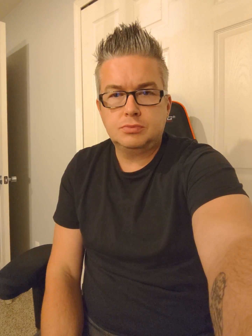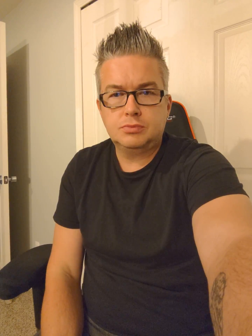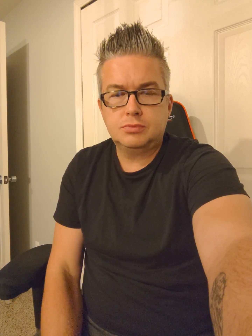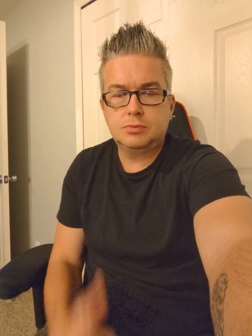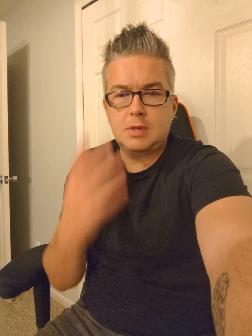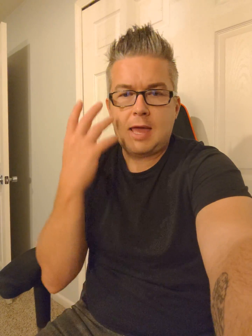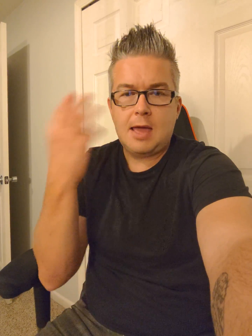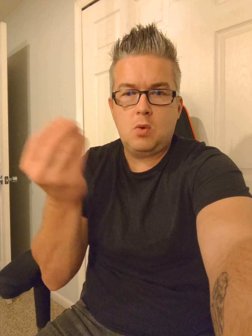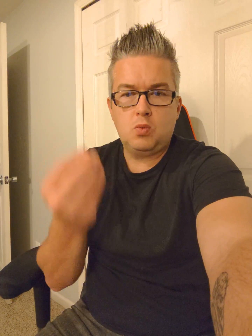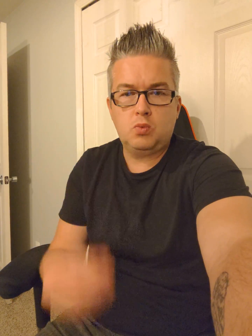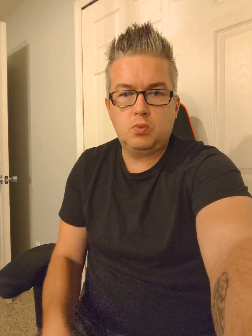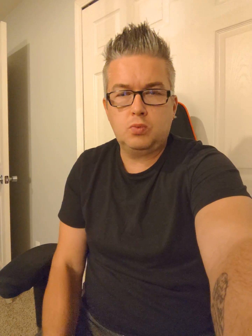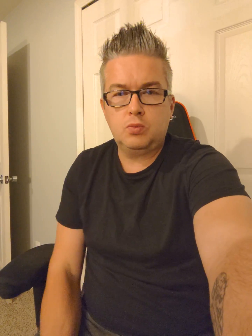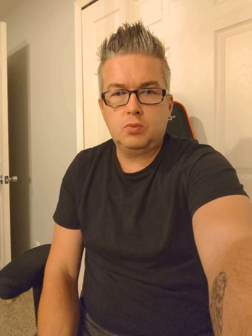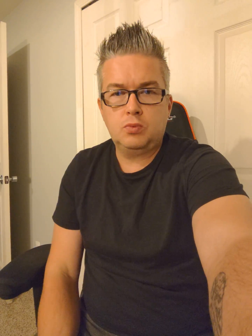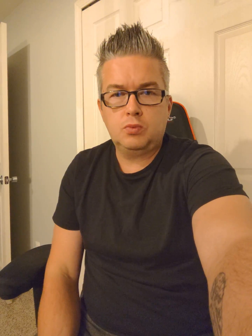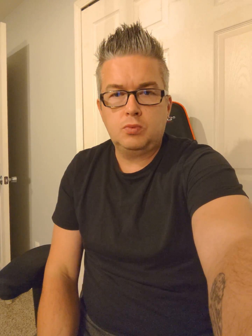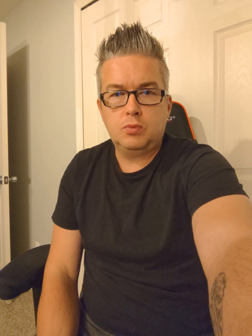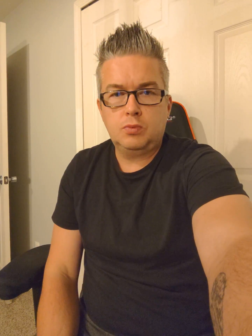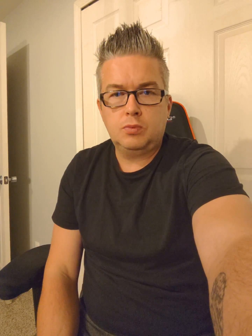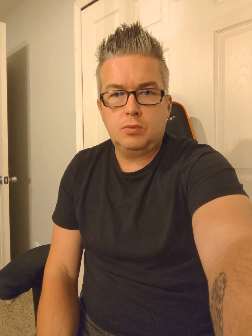got to